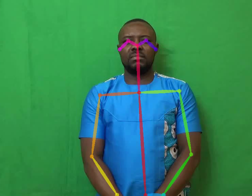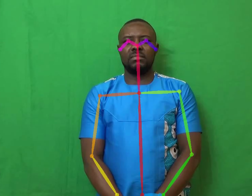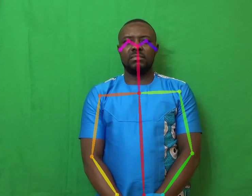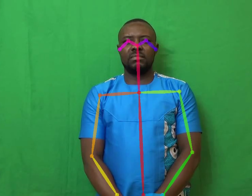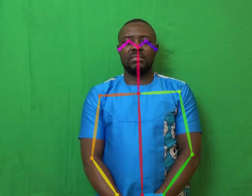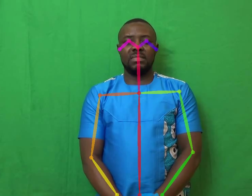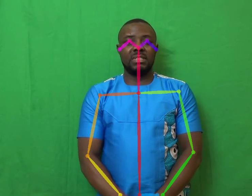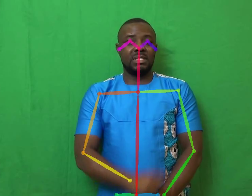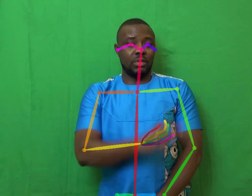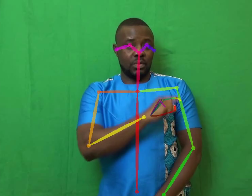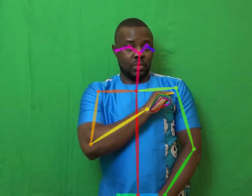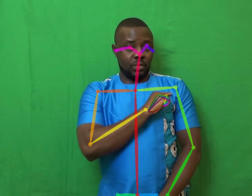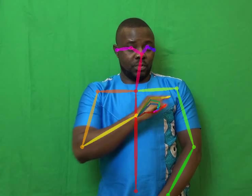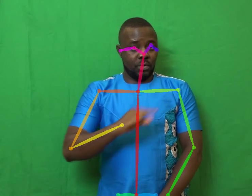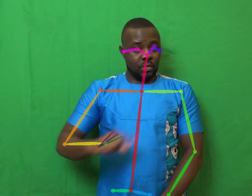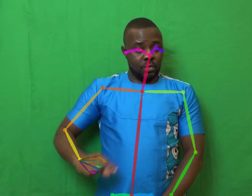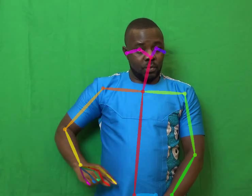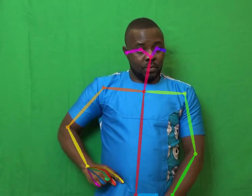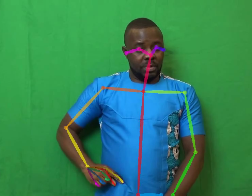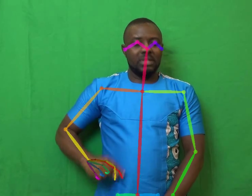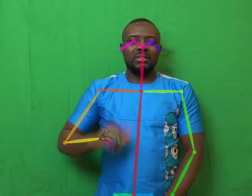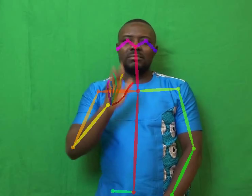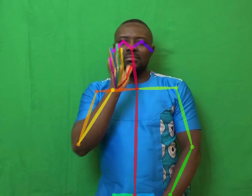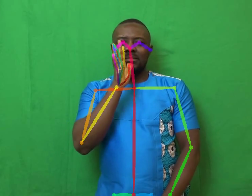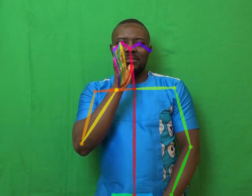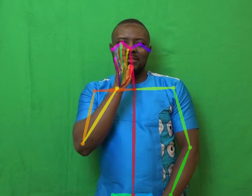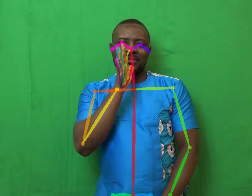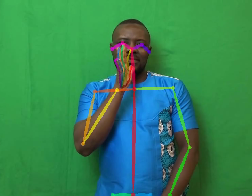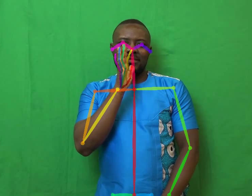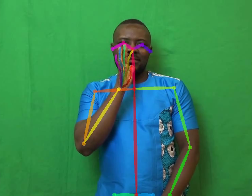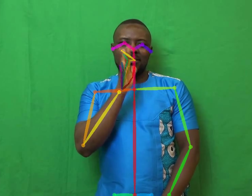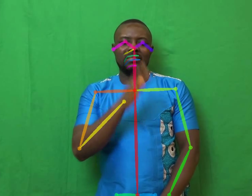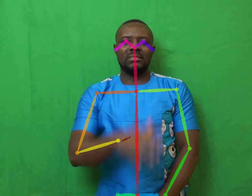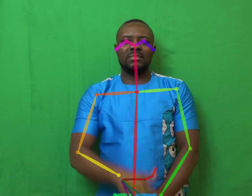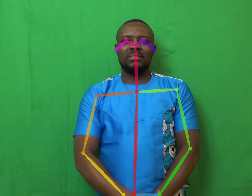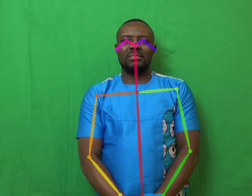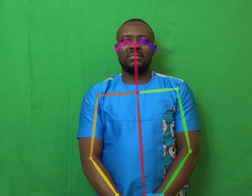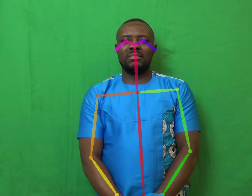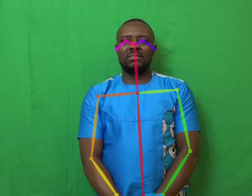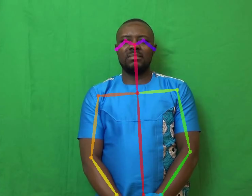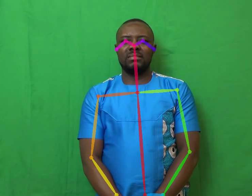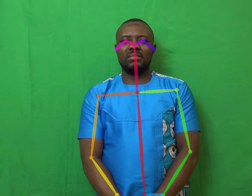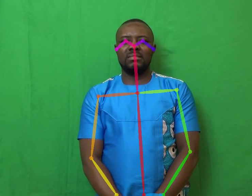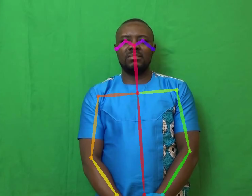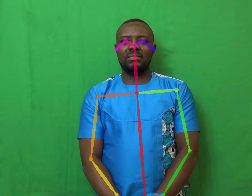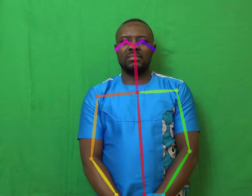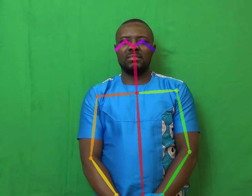queen mother